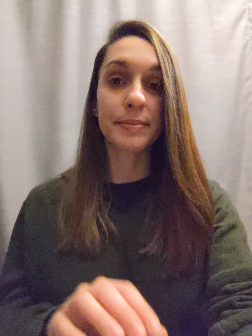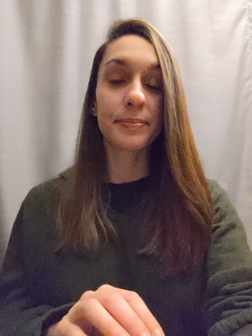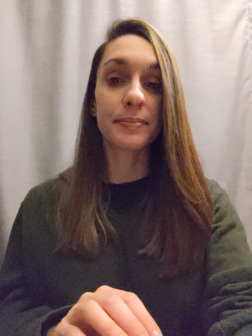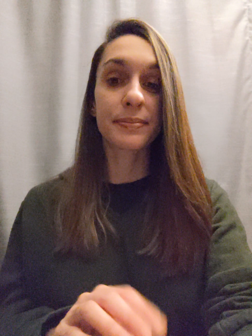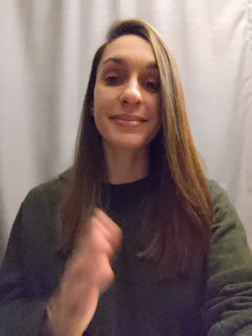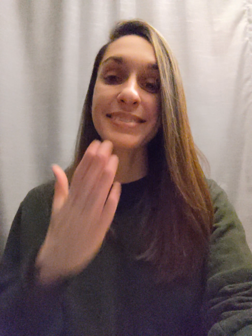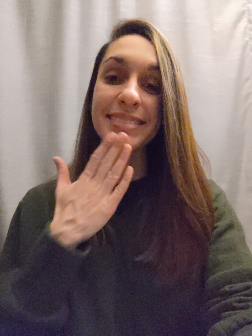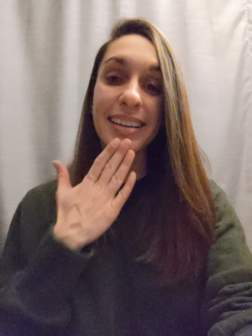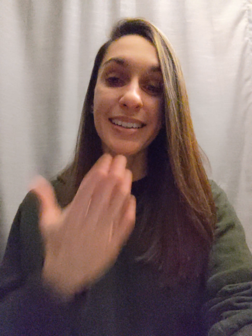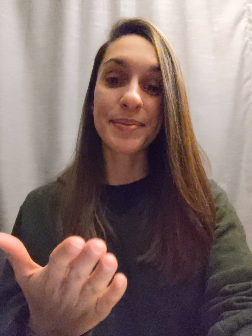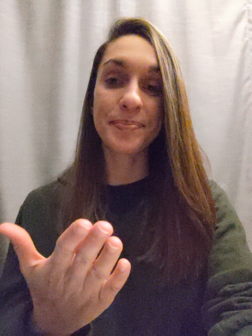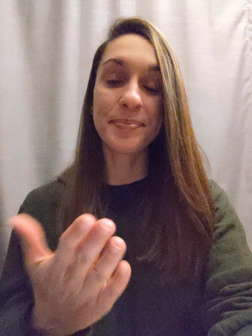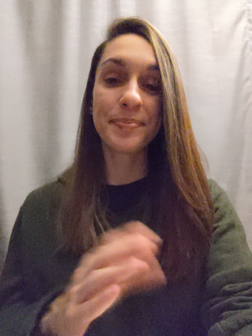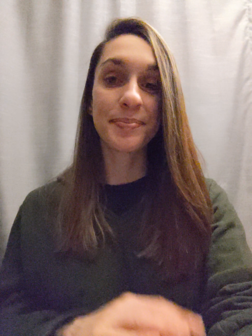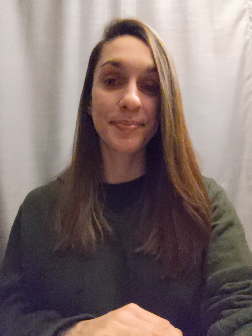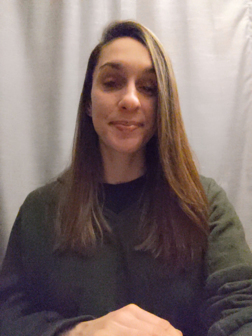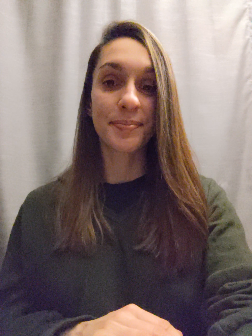thank you